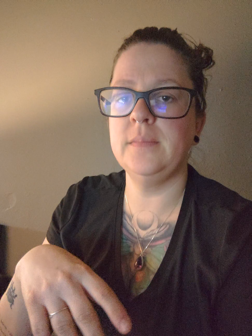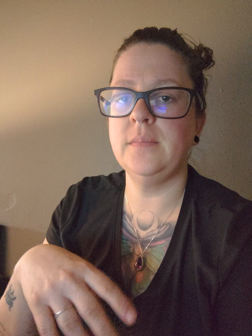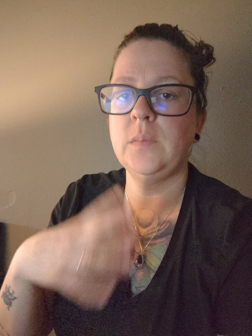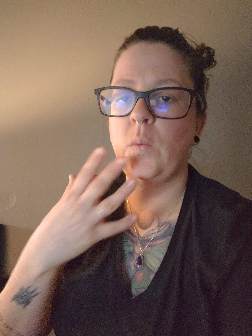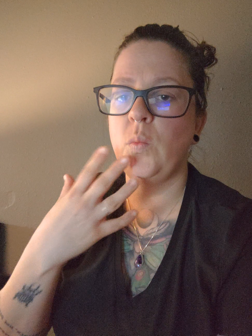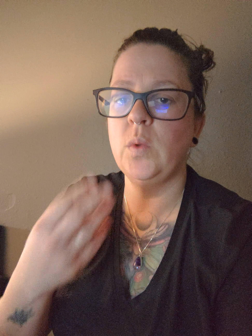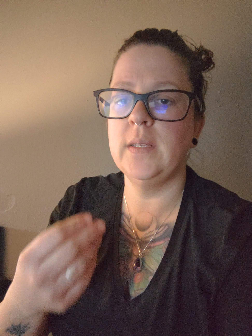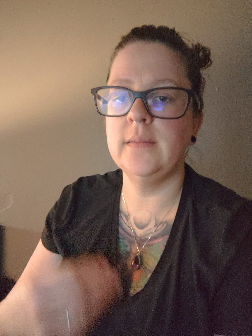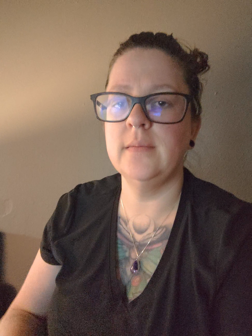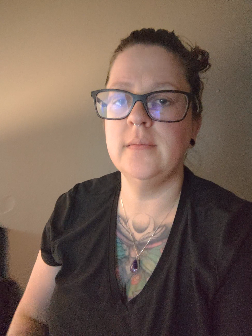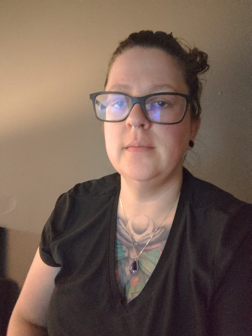wet